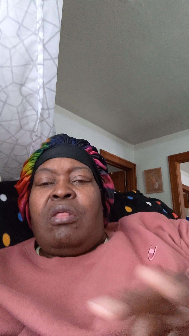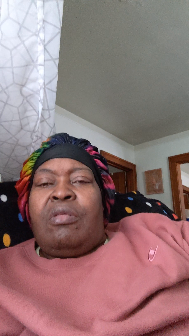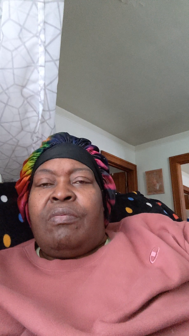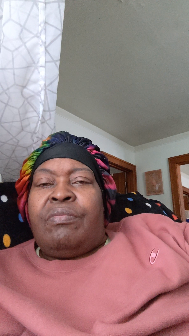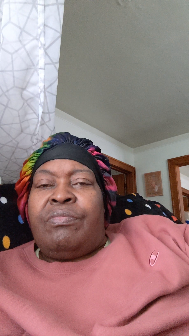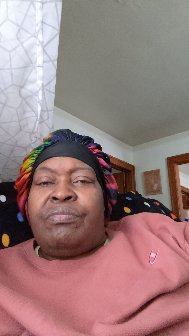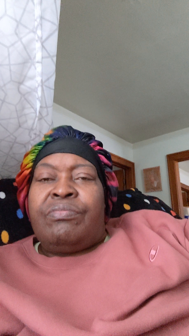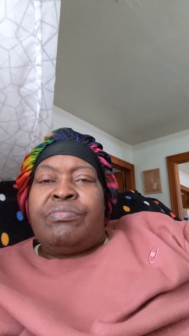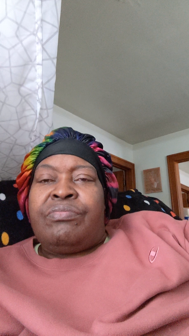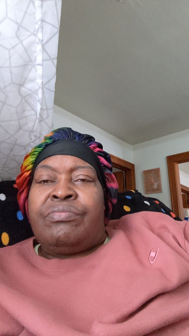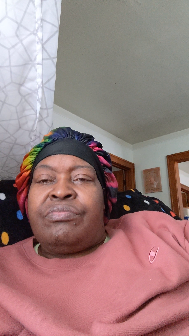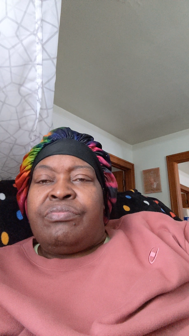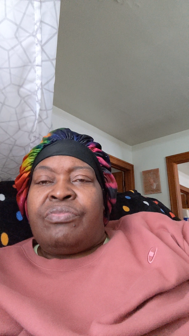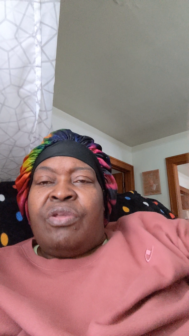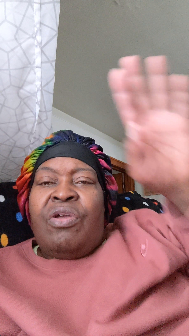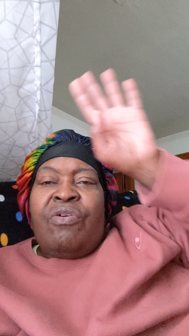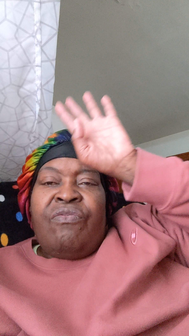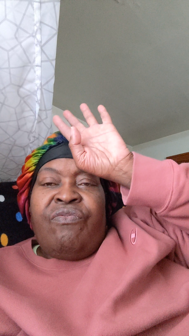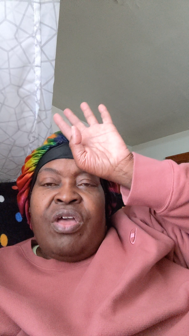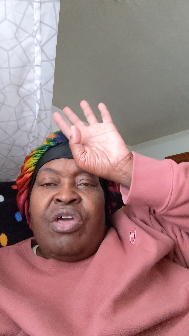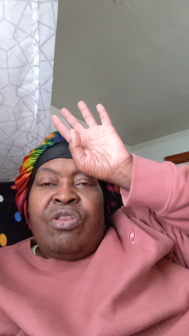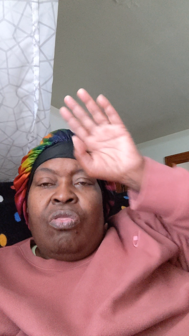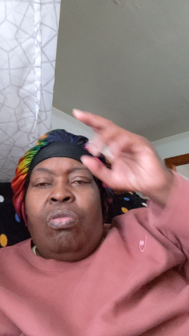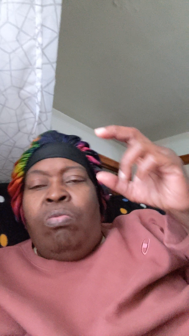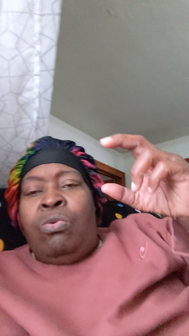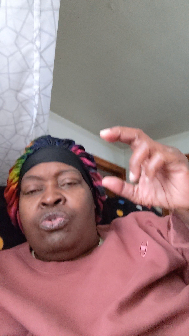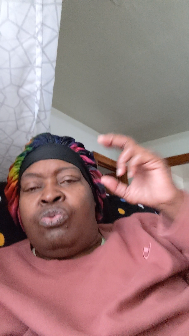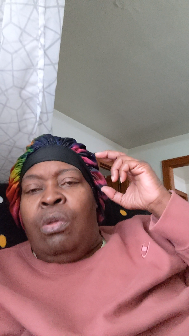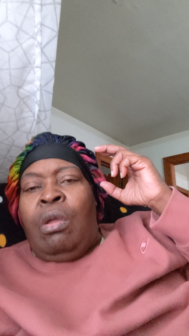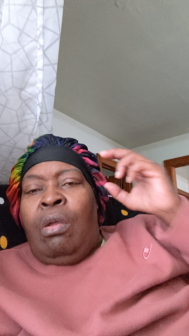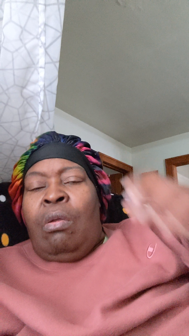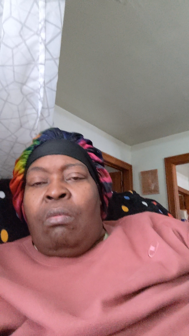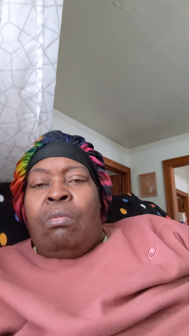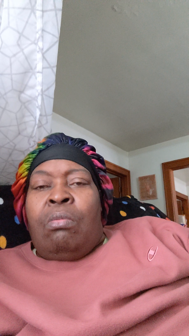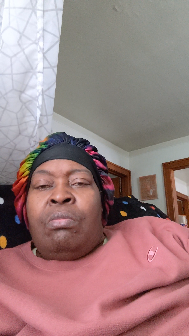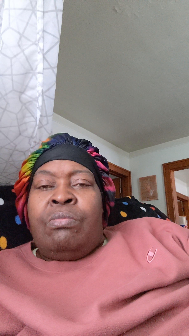fire truck